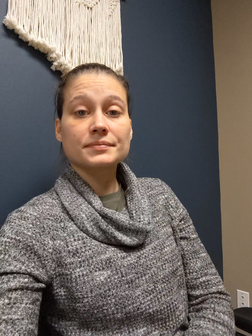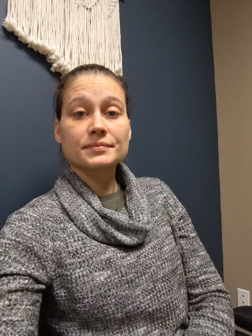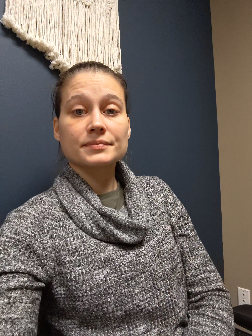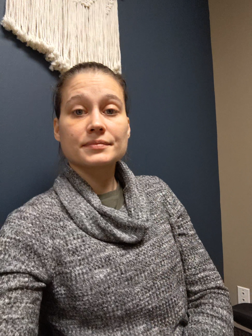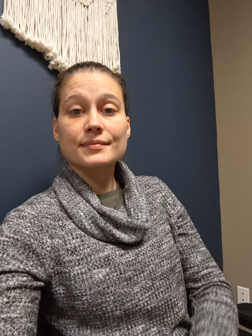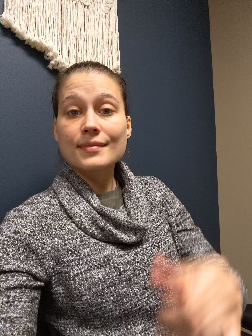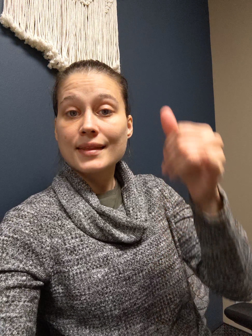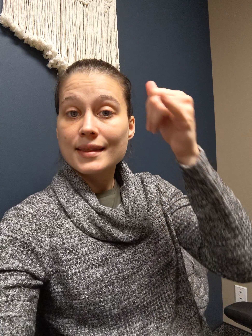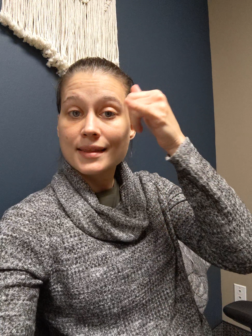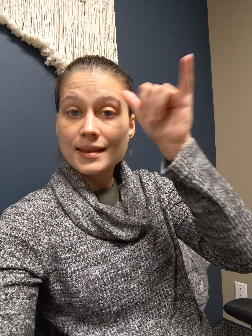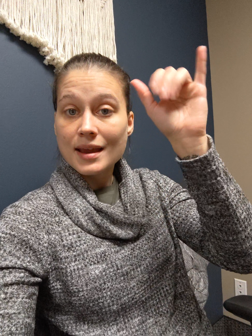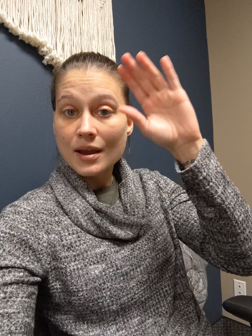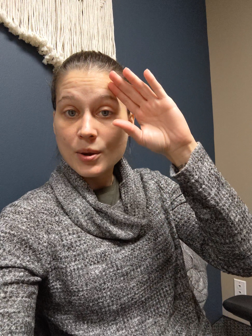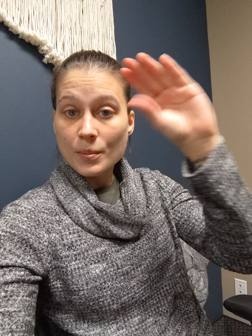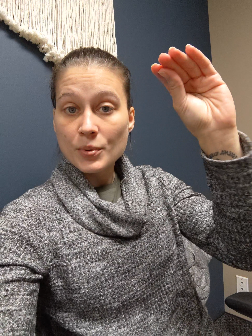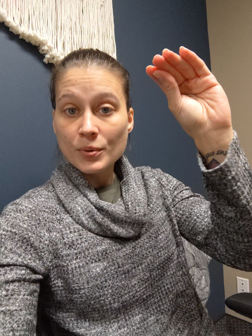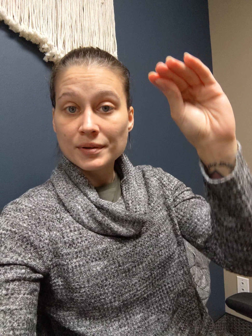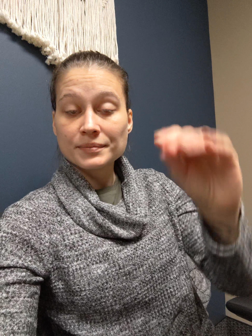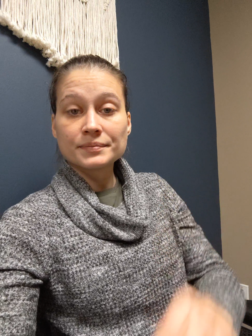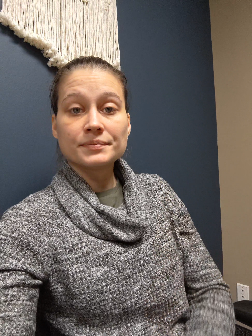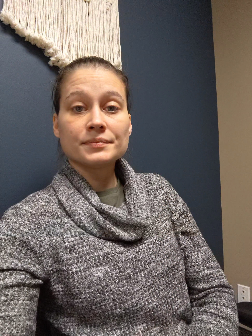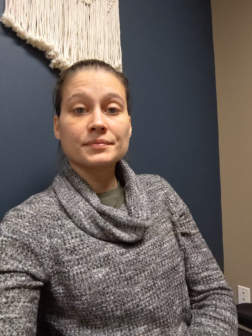cowboy